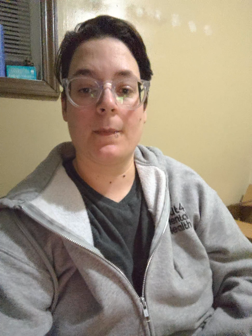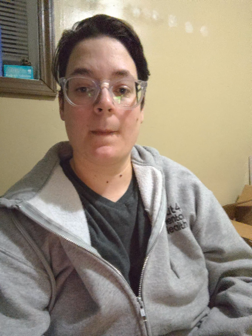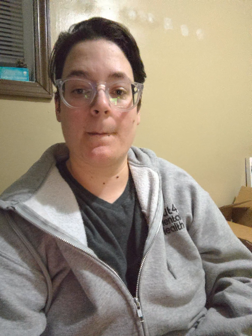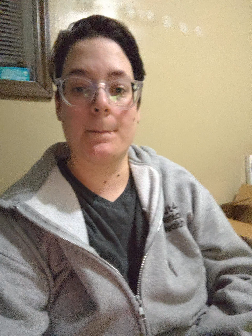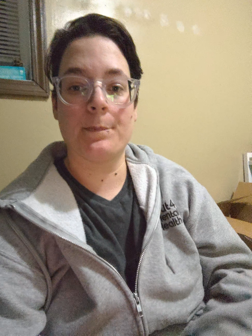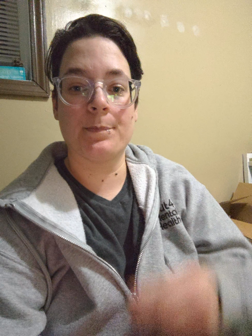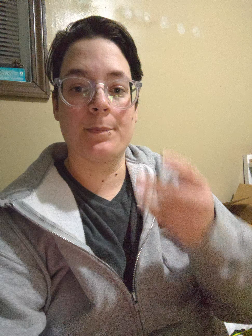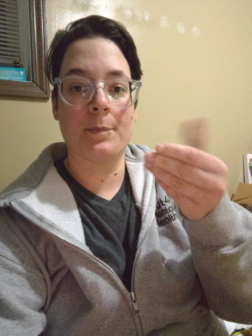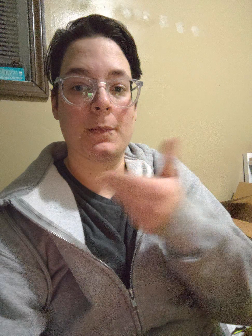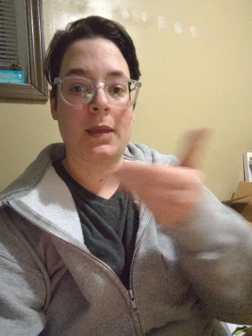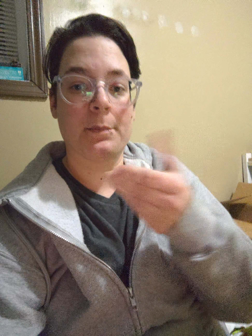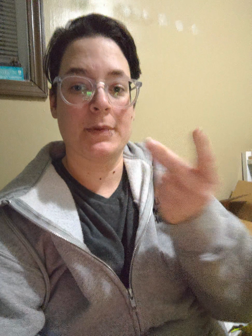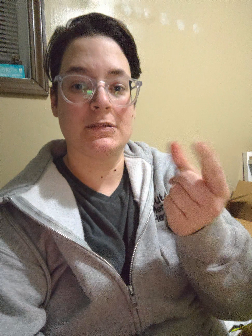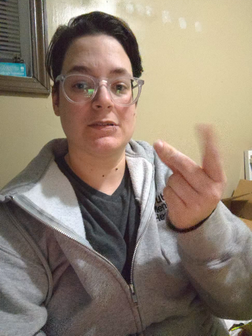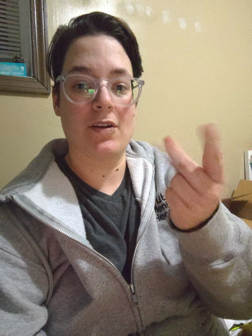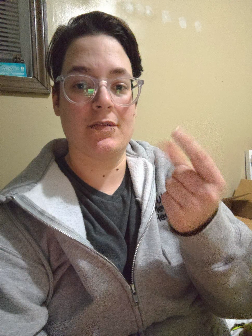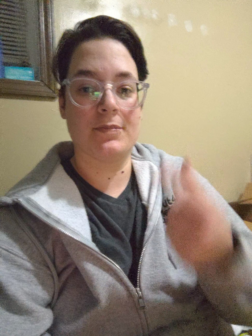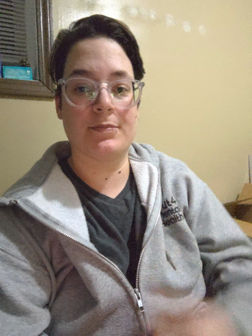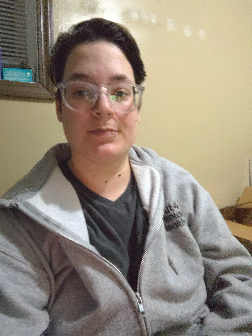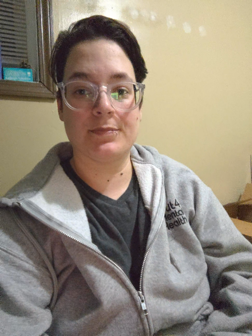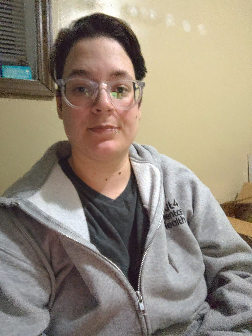puppy